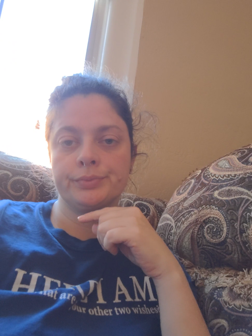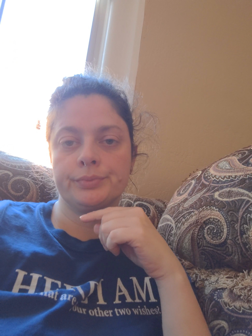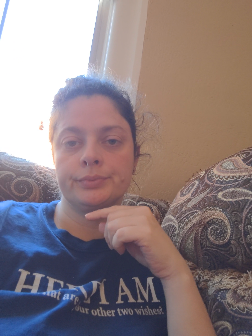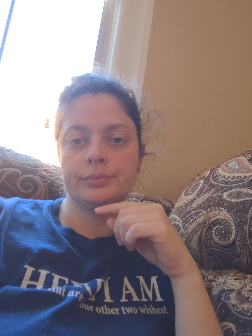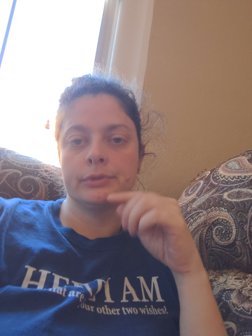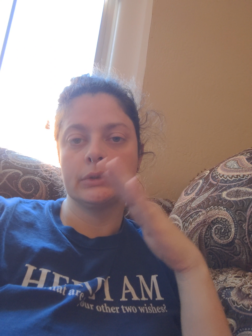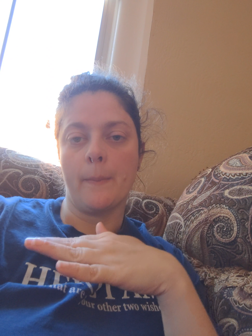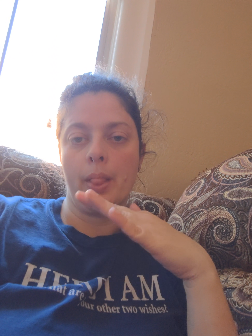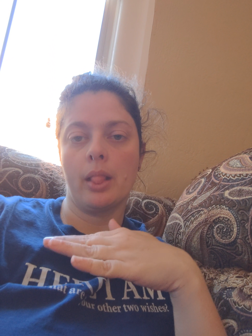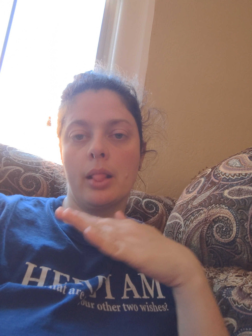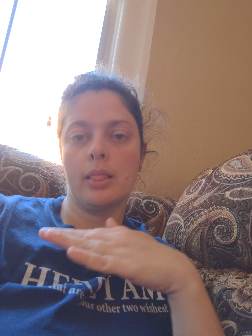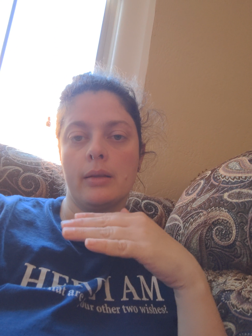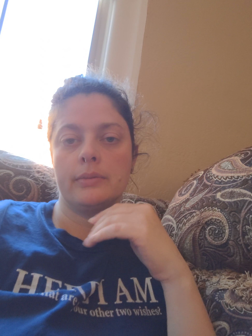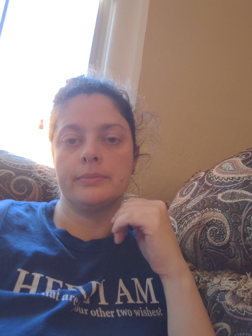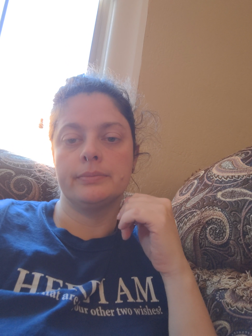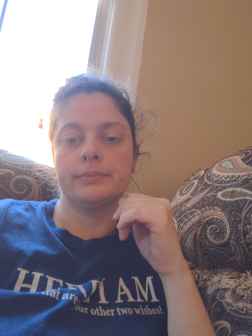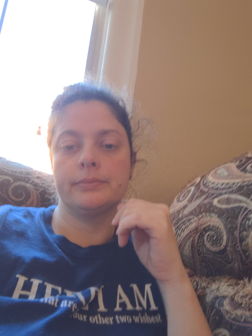table